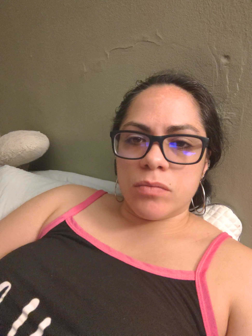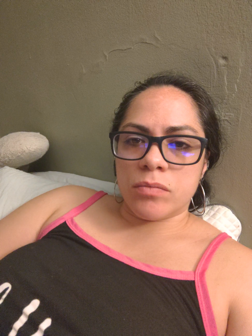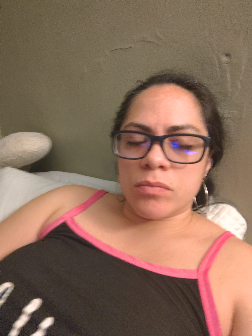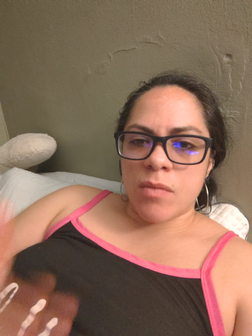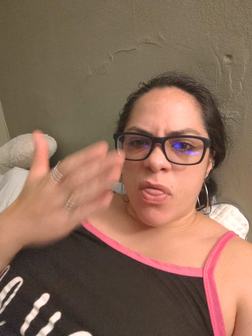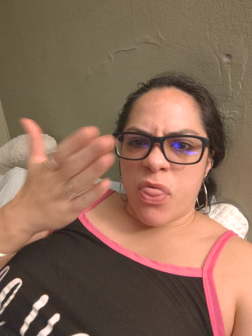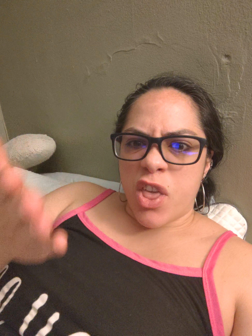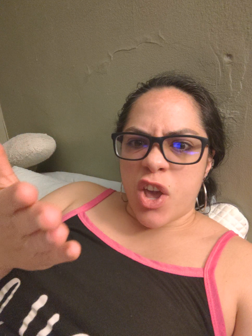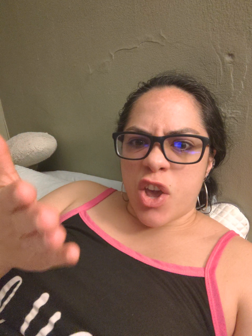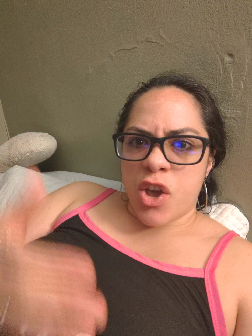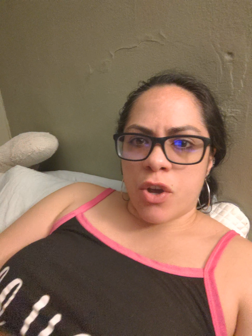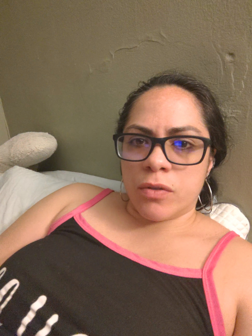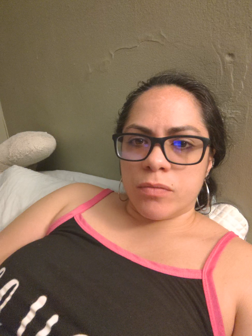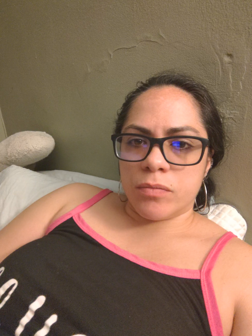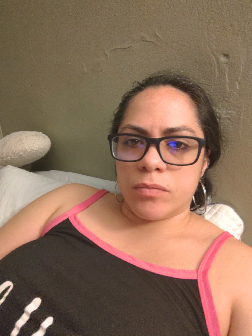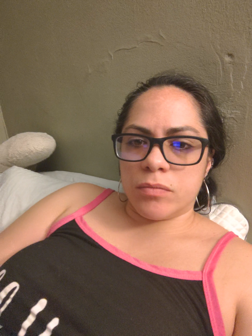there